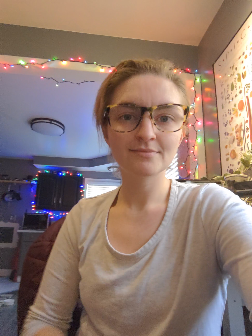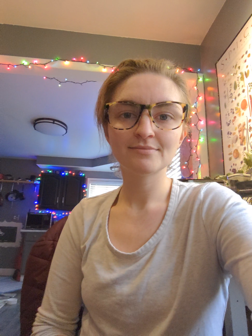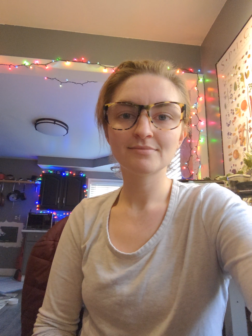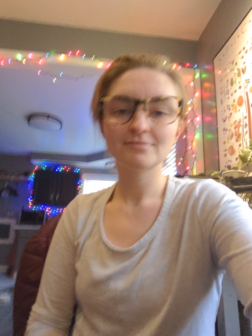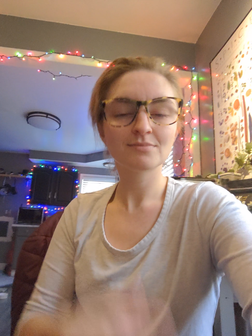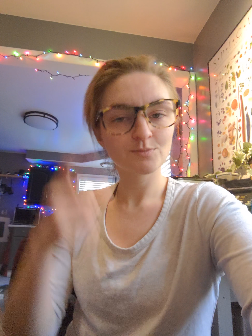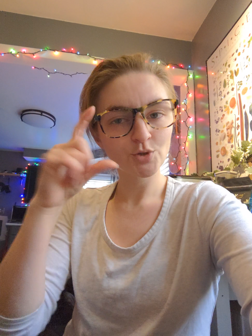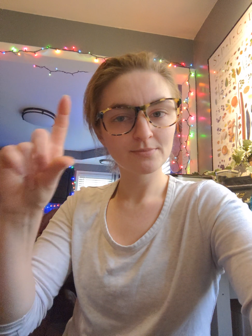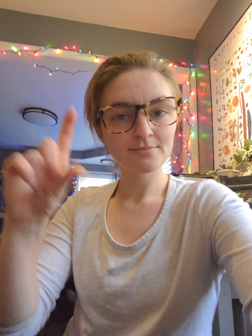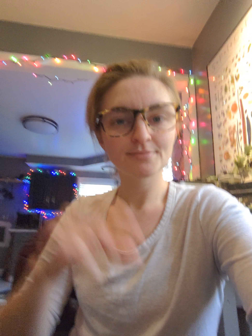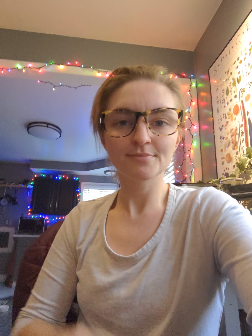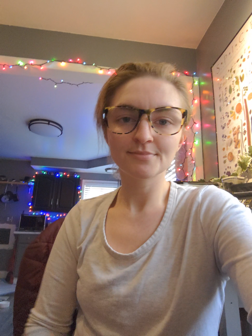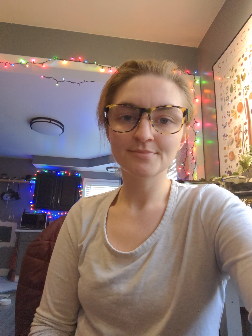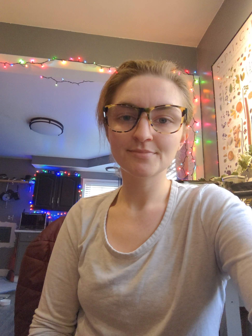moon